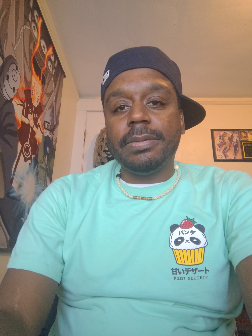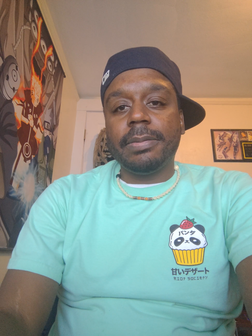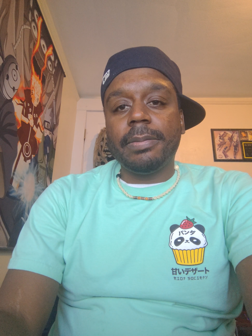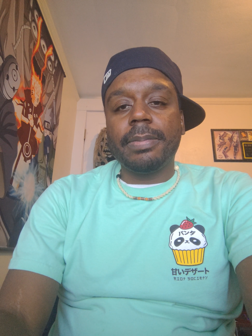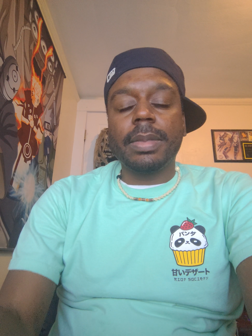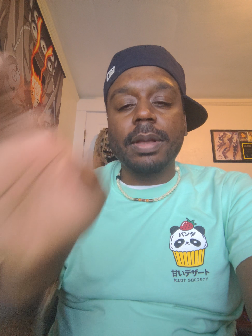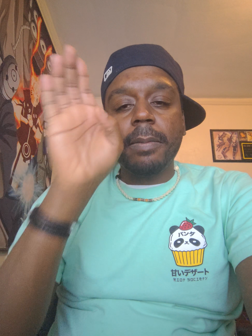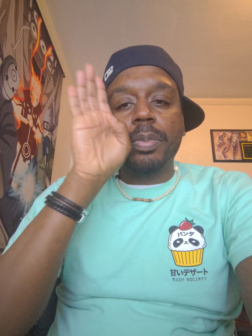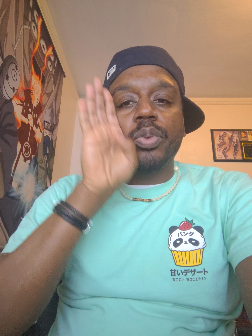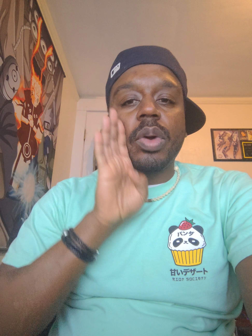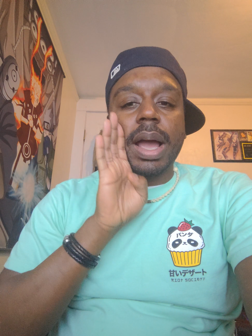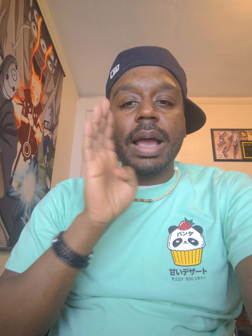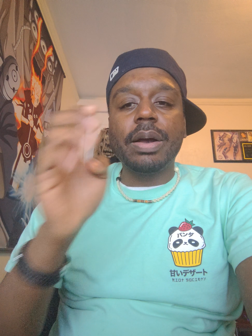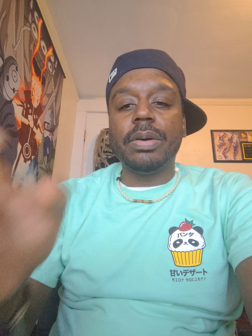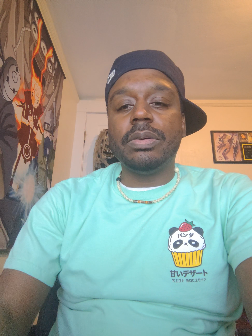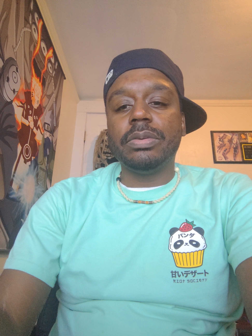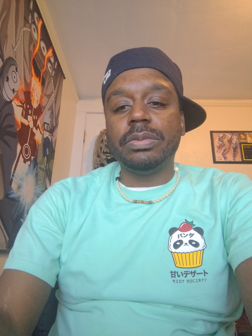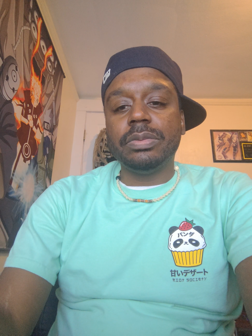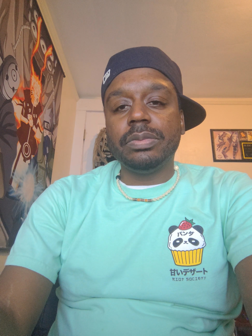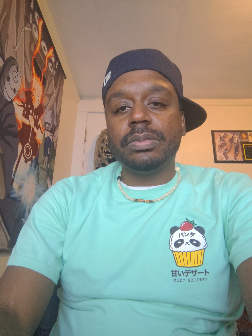brown